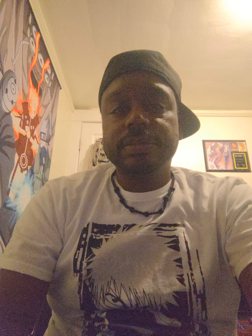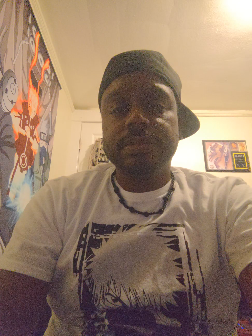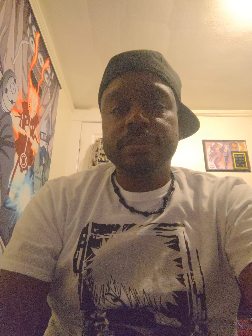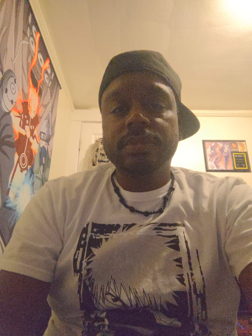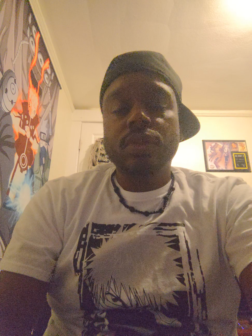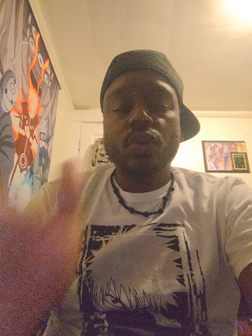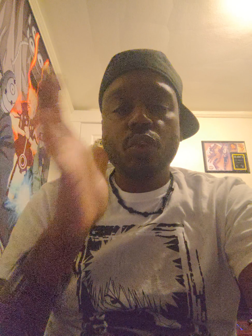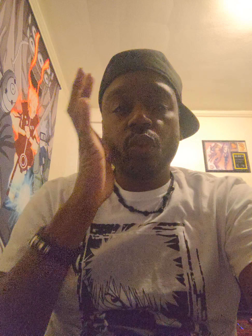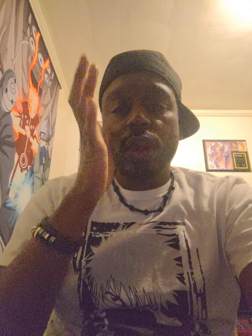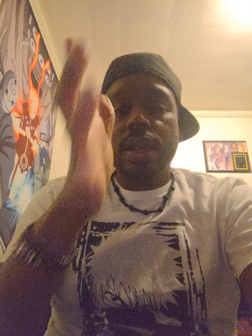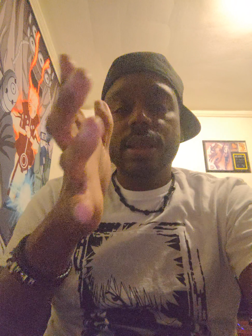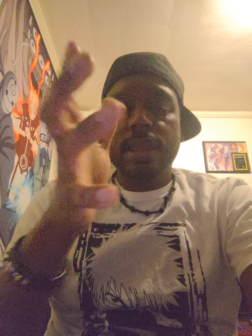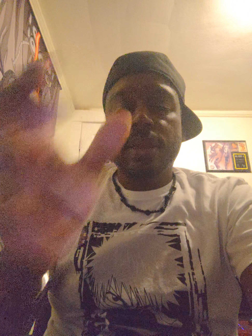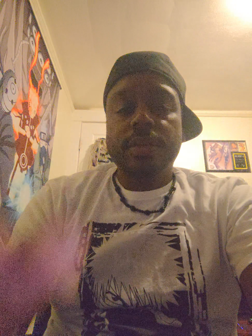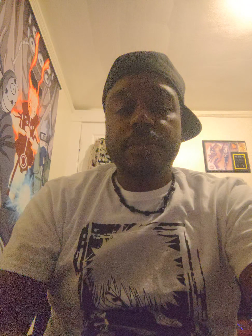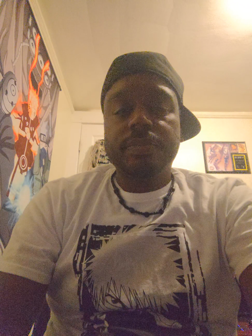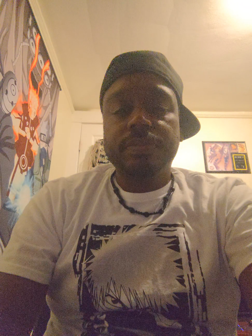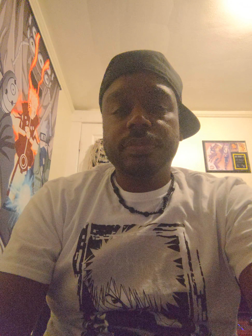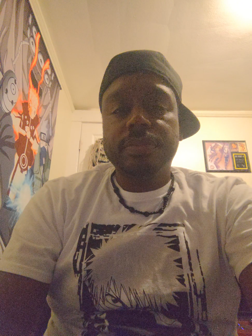will